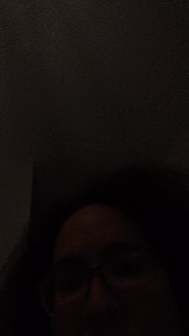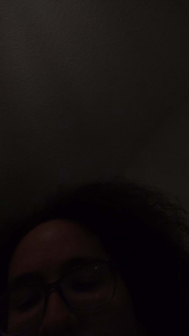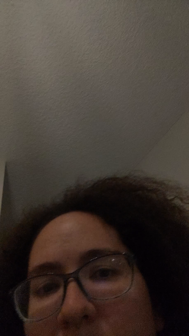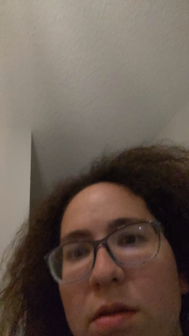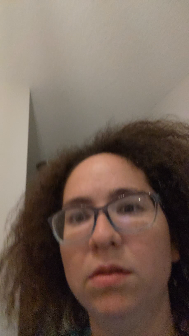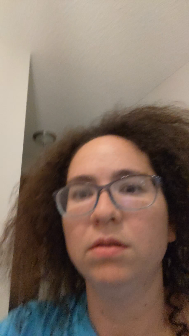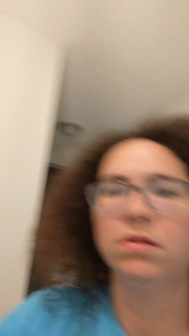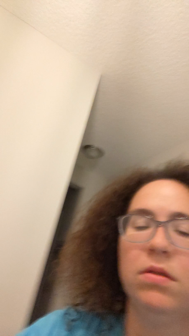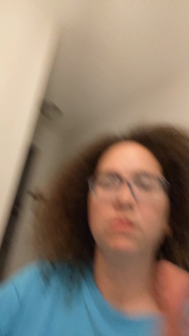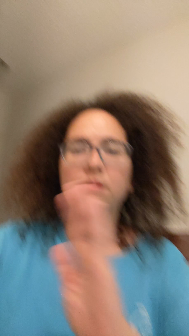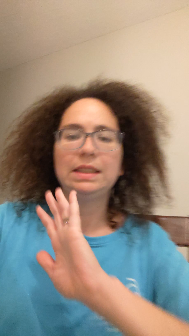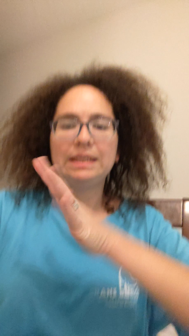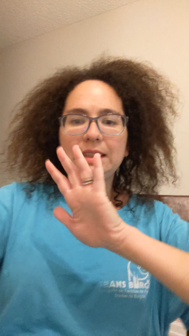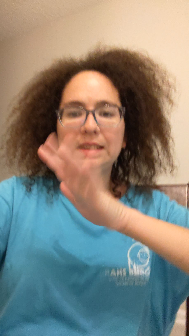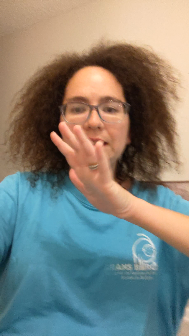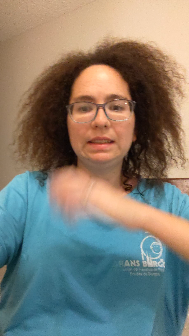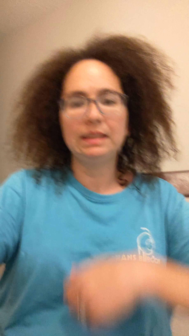cheese